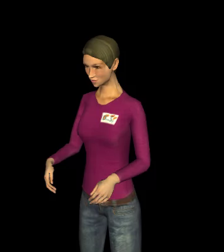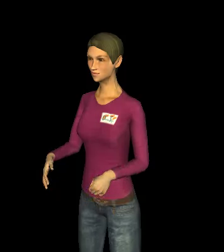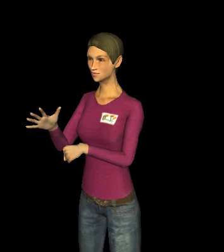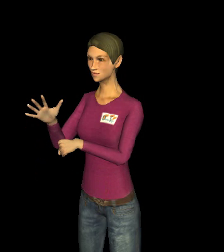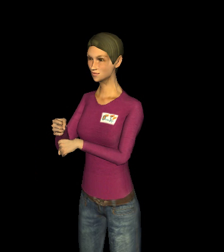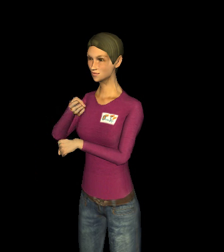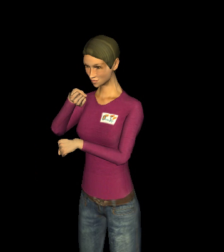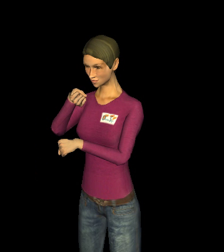يربح